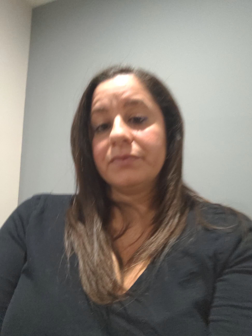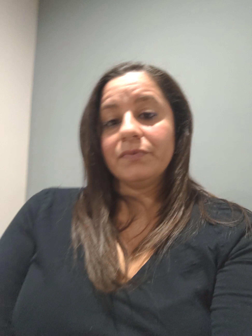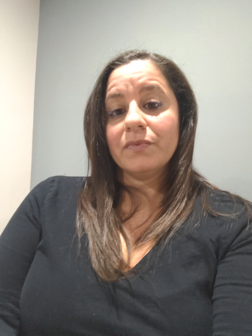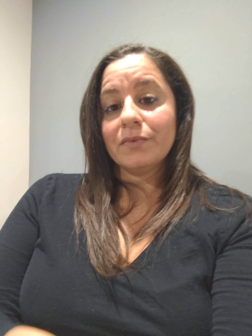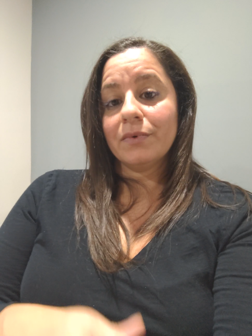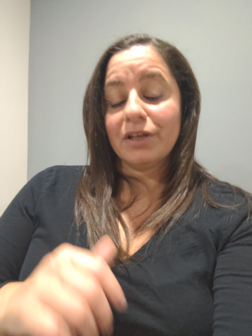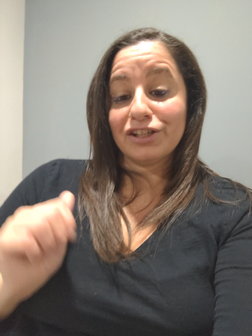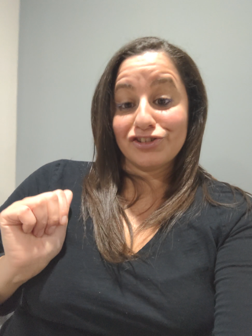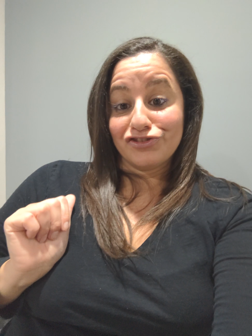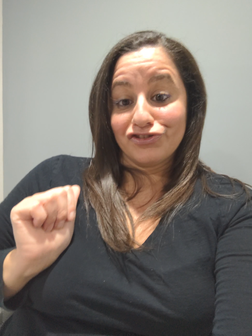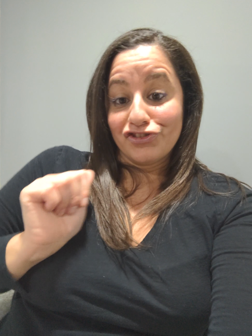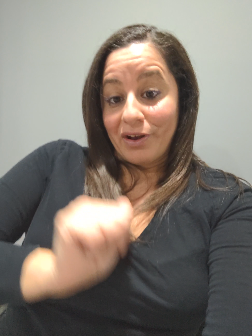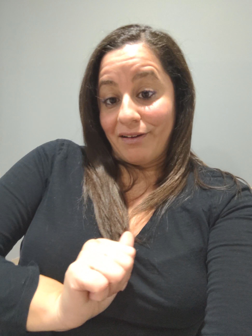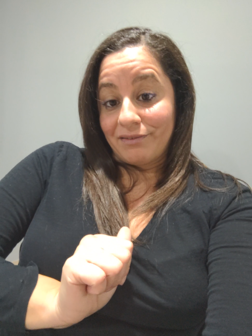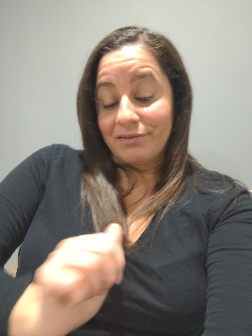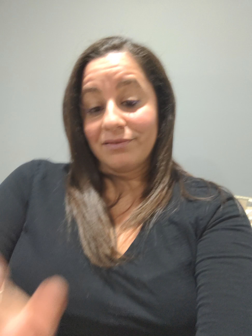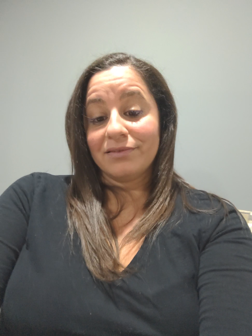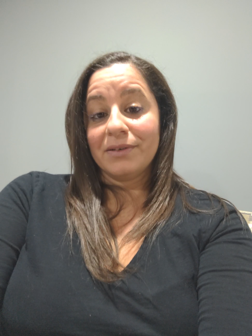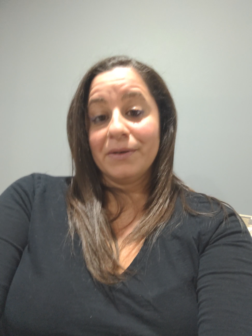jacket